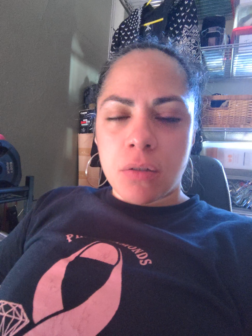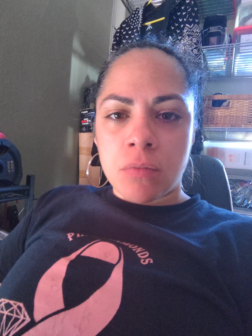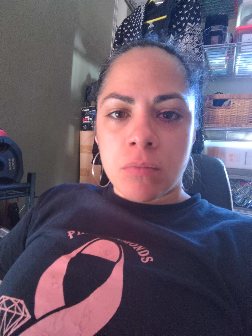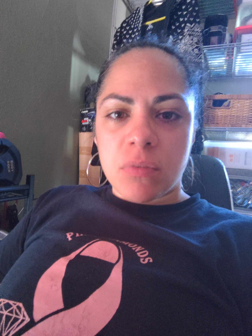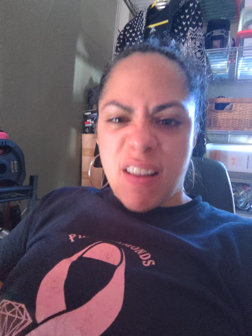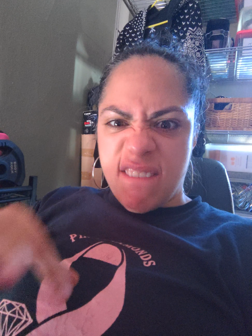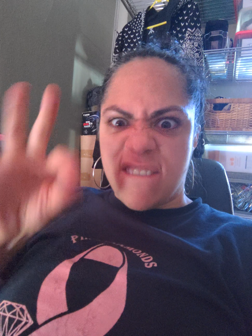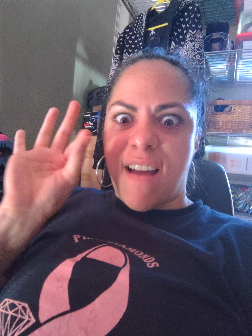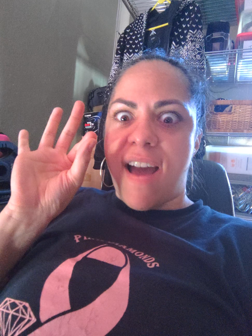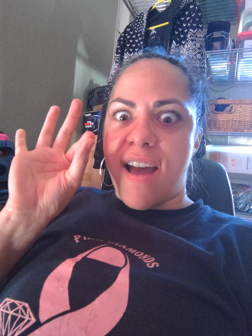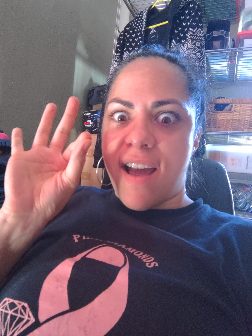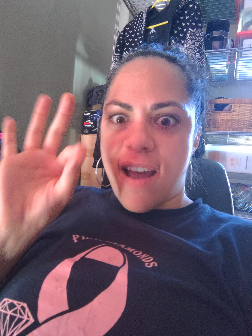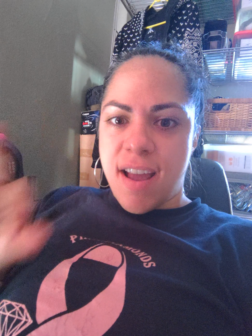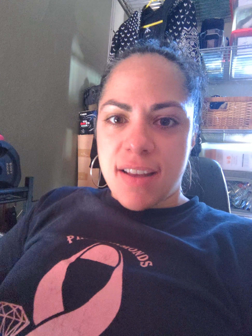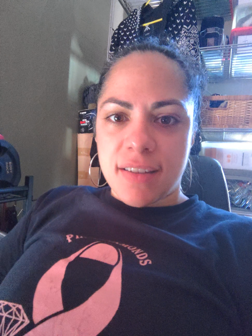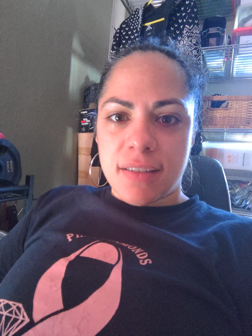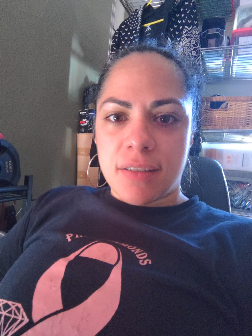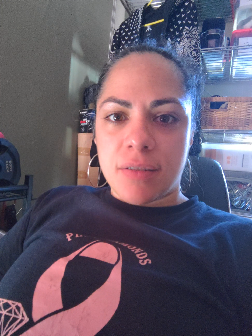find